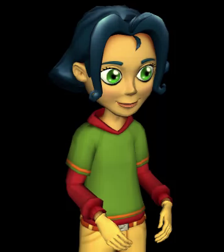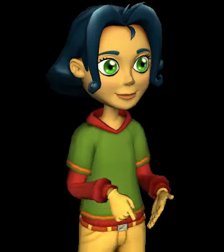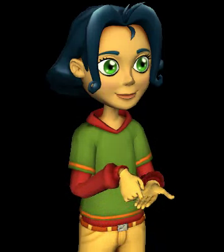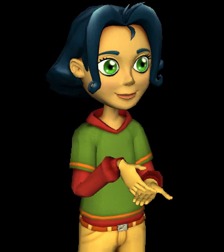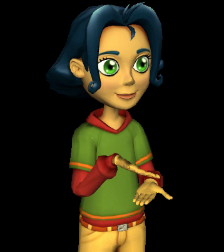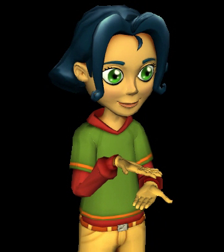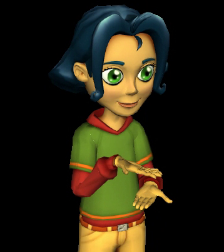باهض